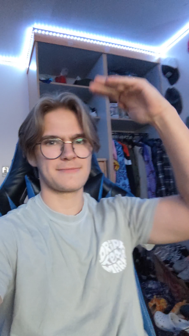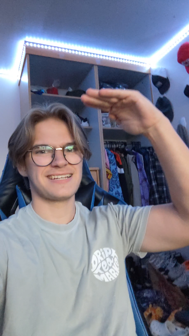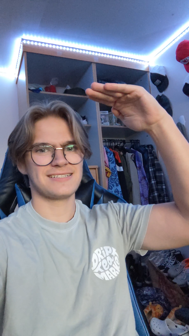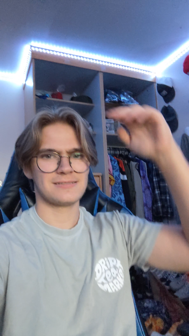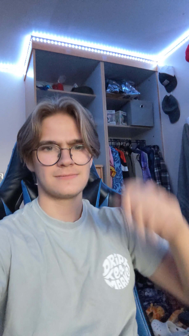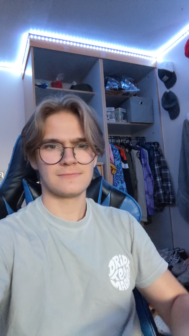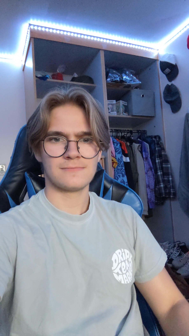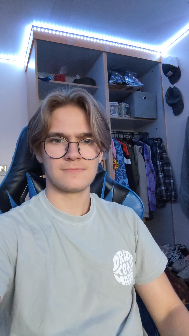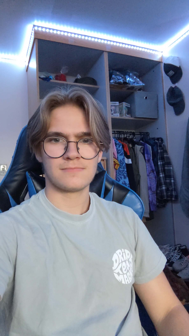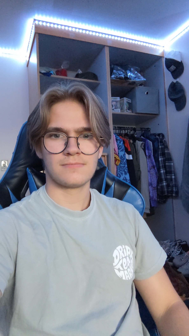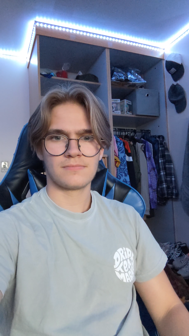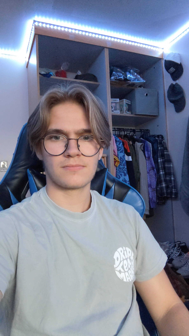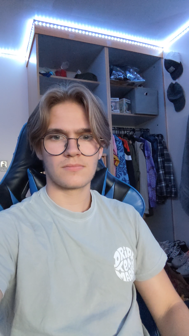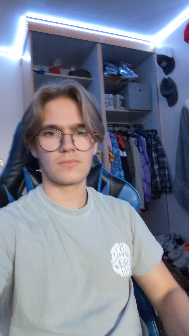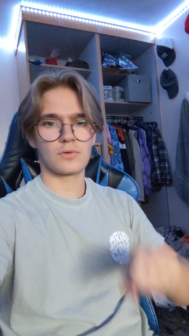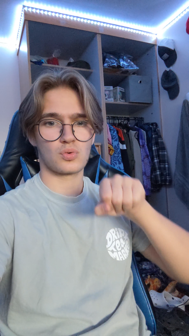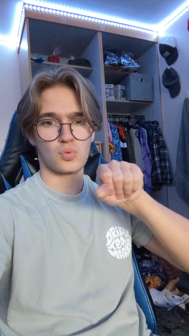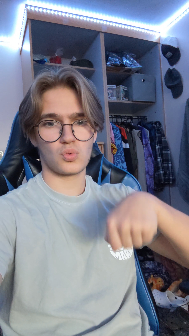could